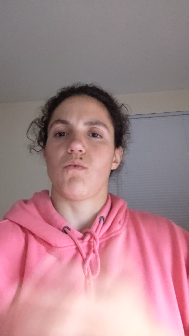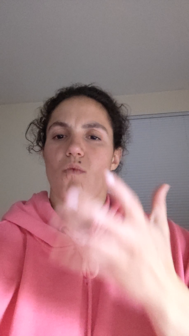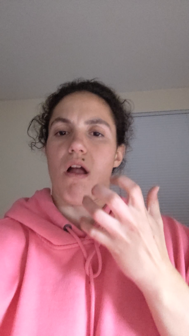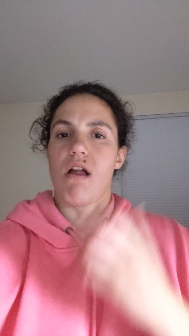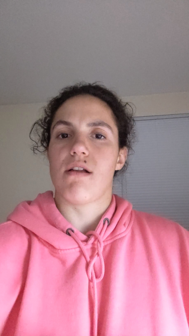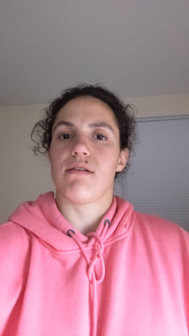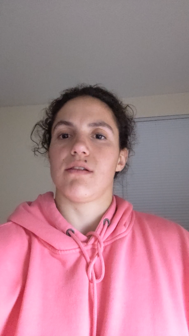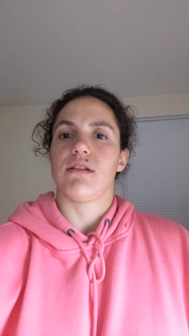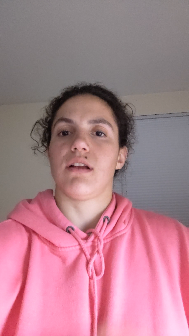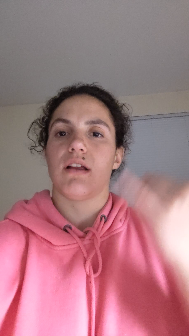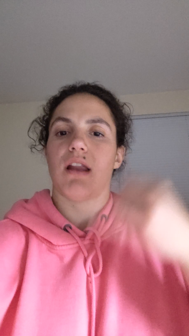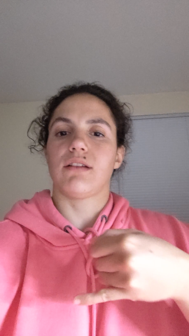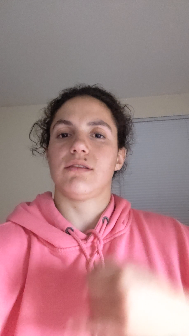last